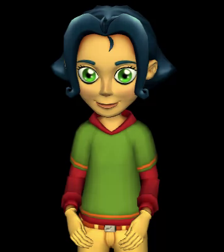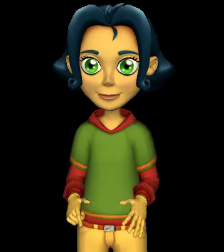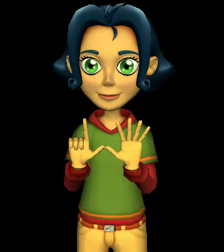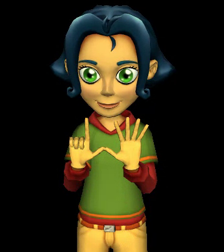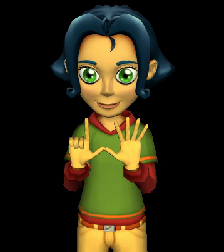7